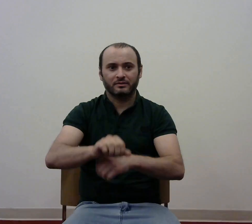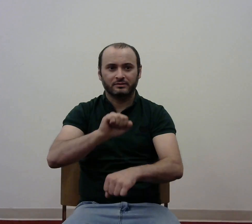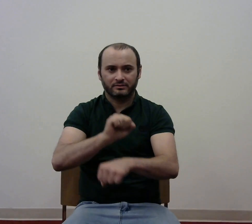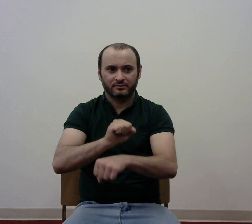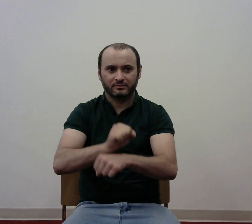istəyirəm